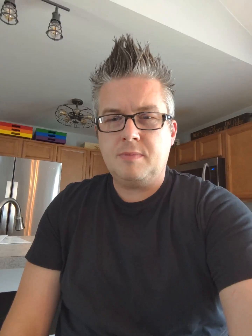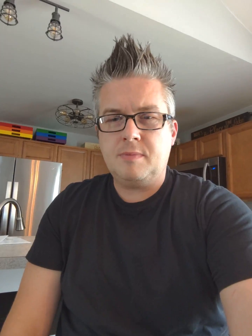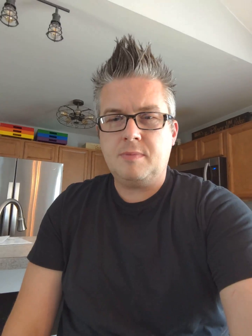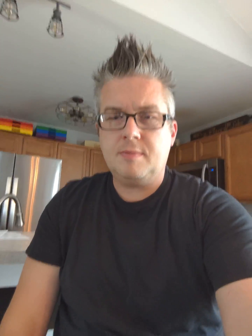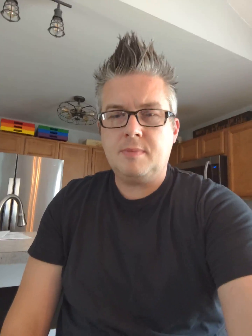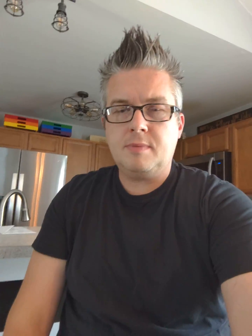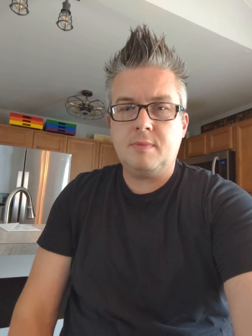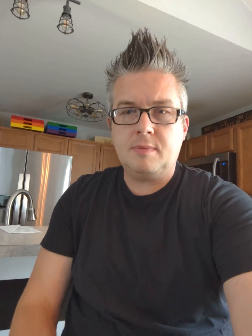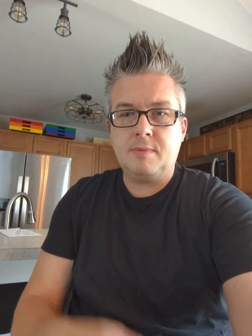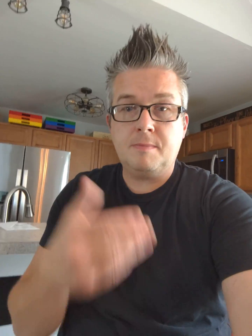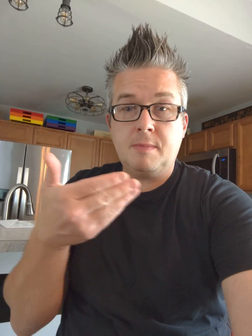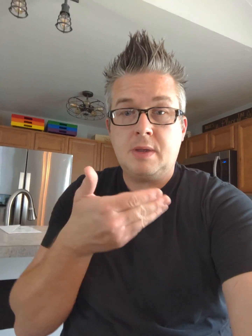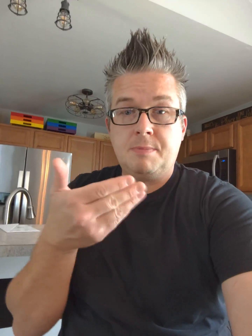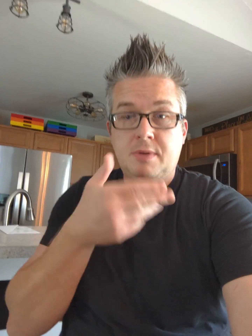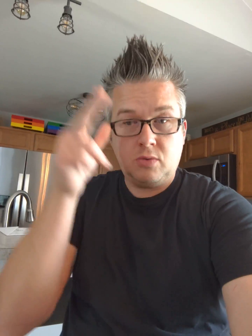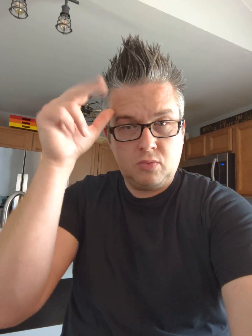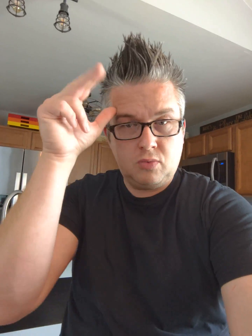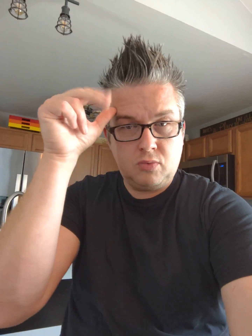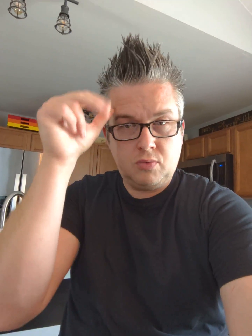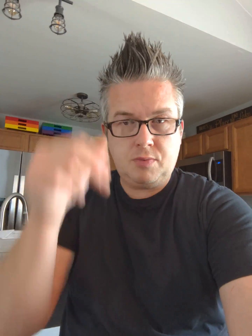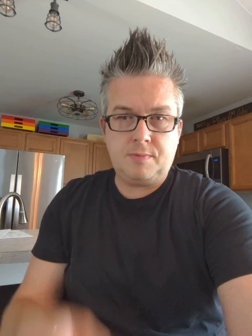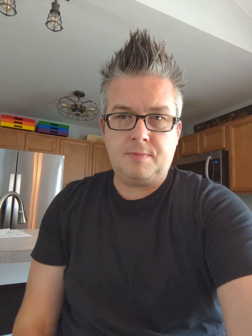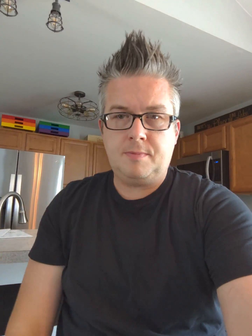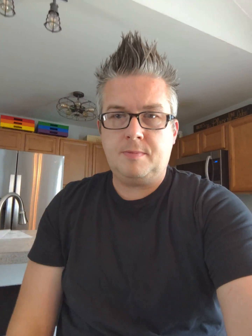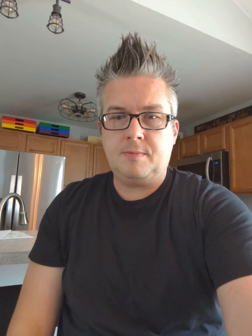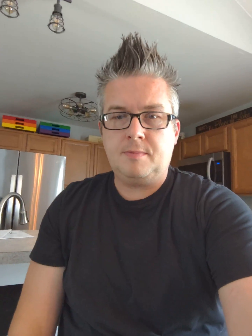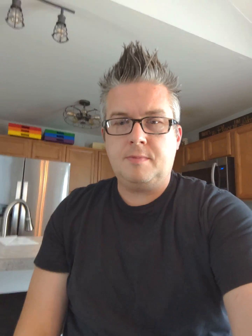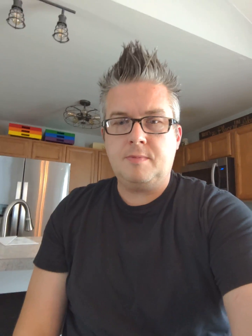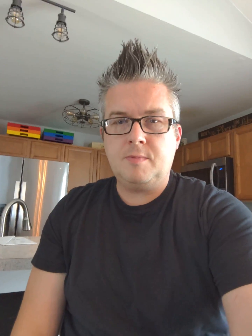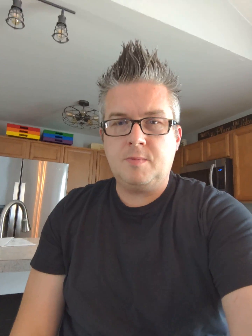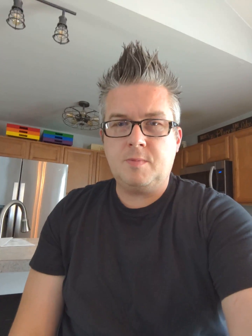pony